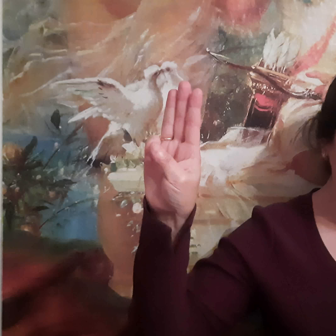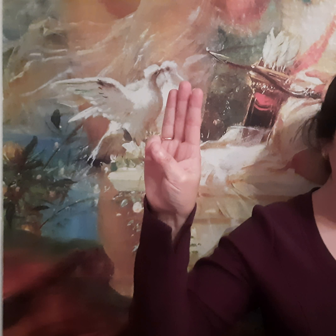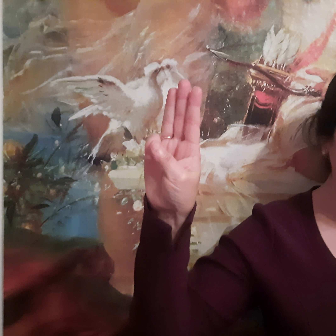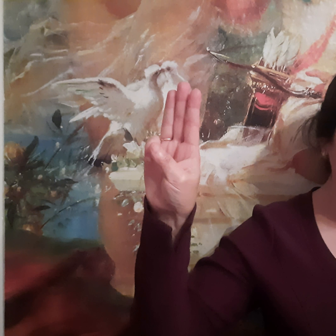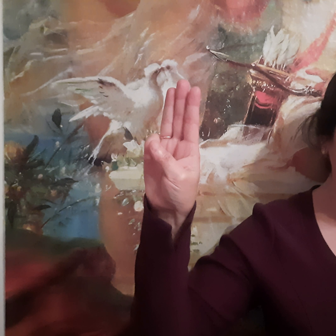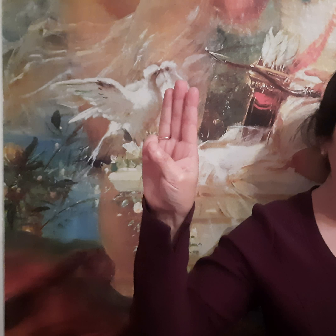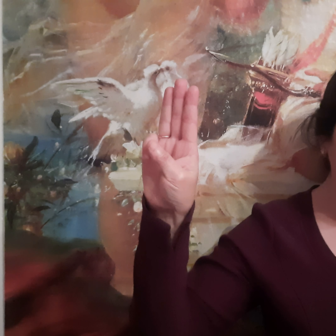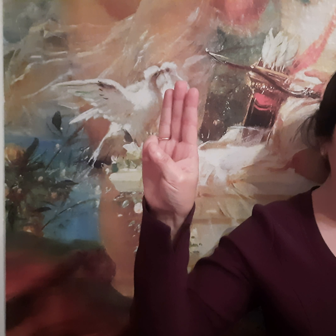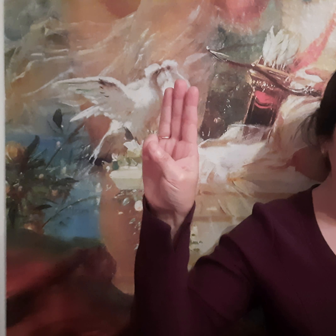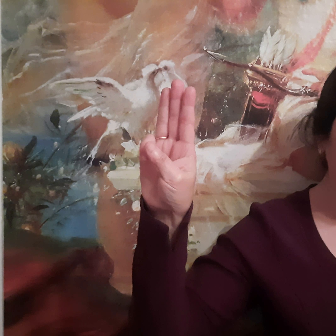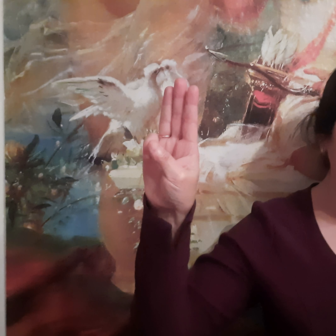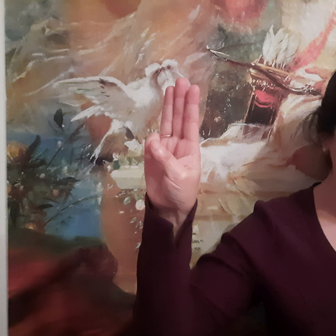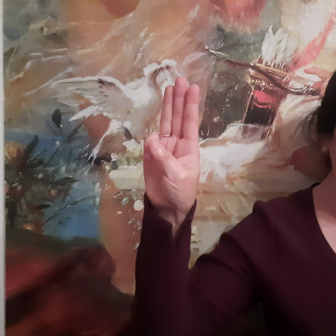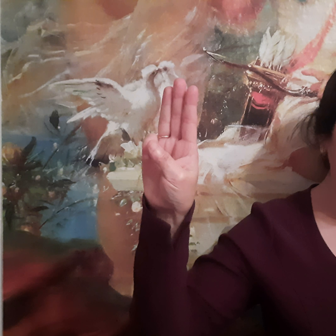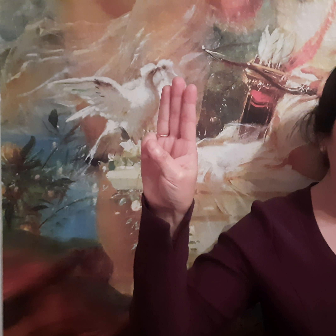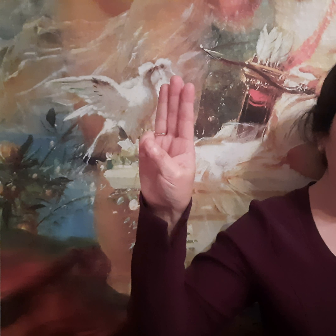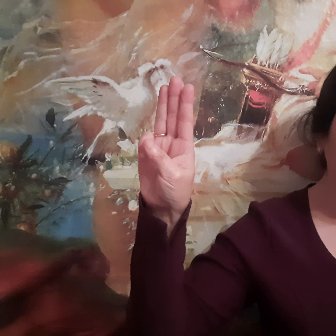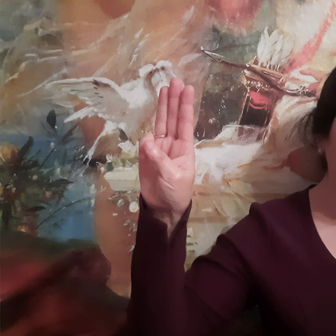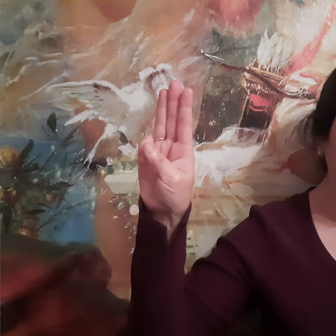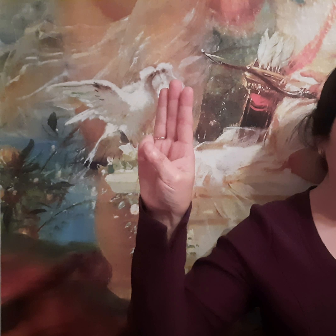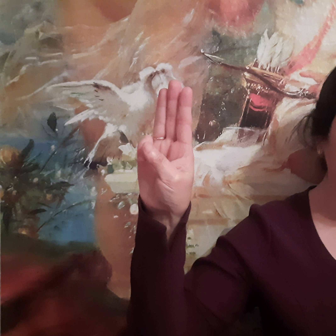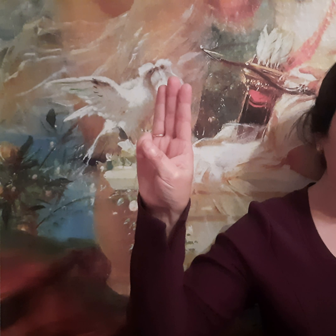Ш